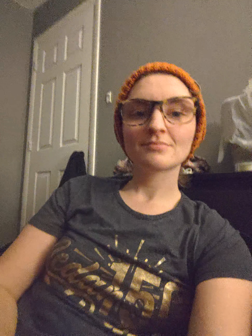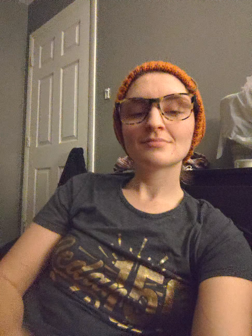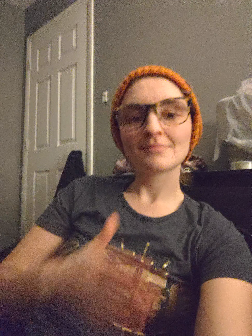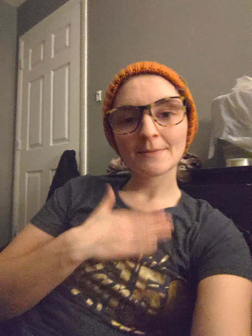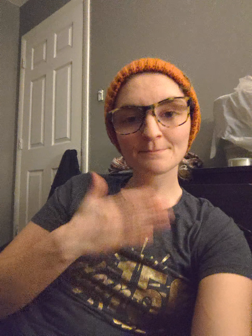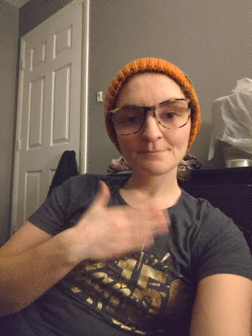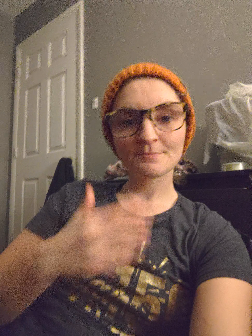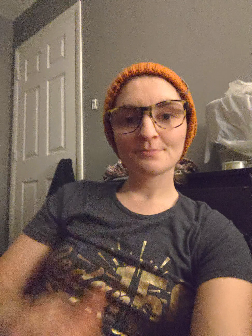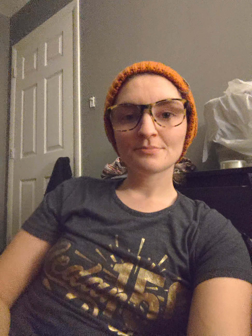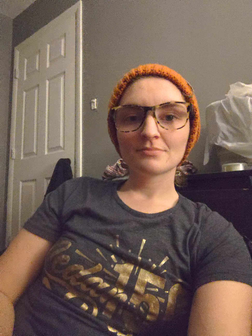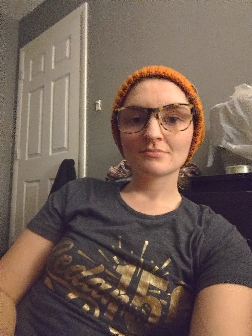happy